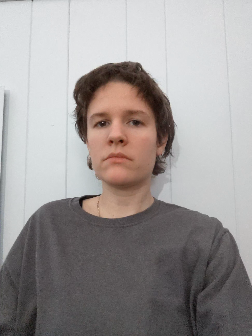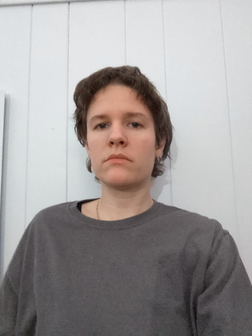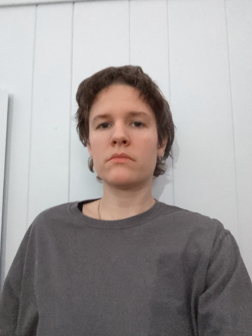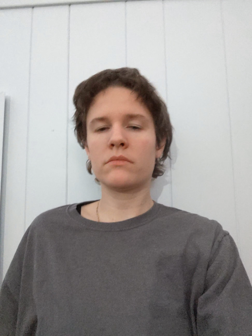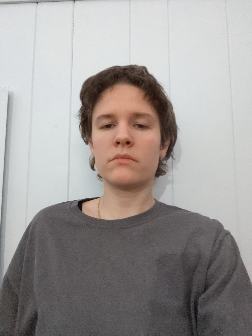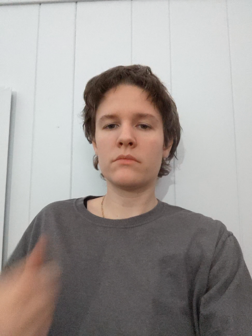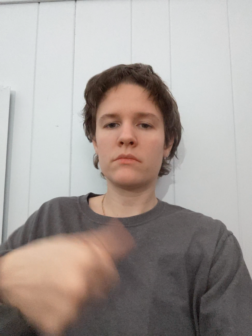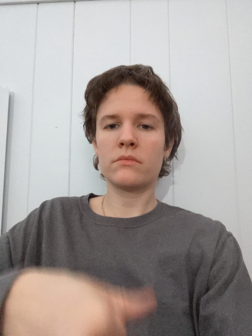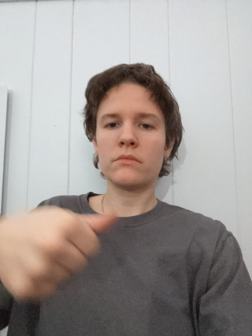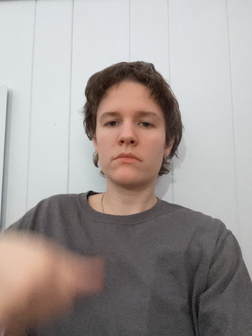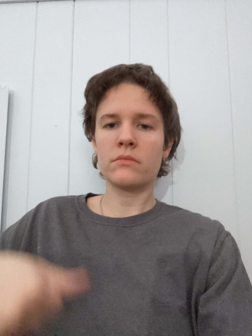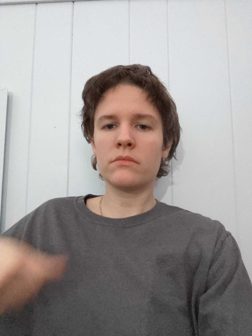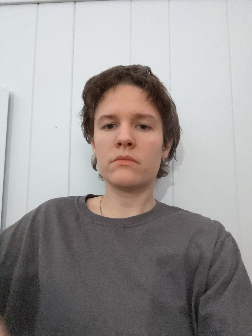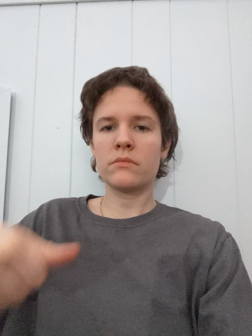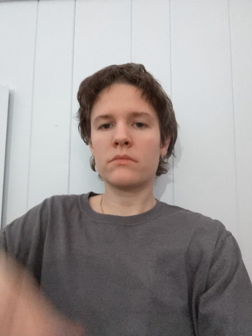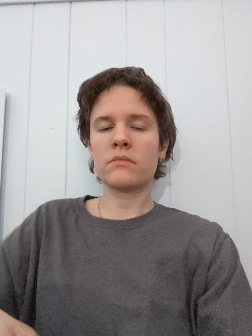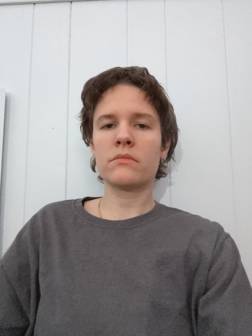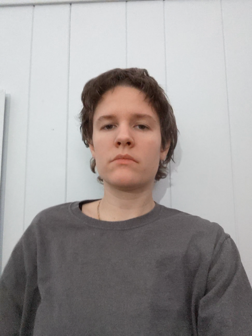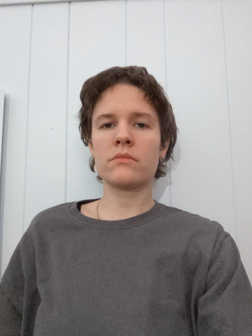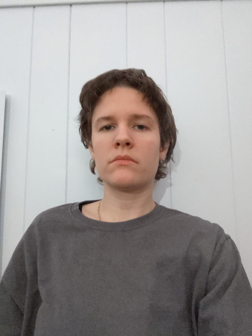puzzle